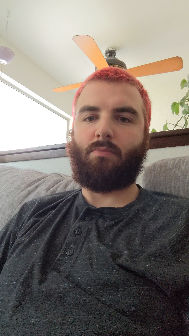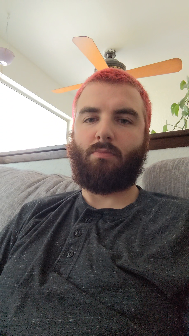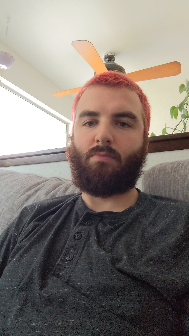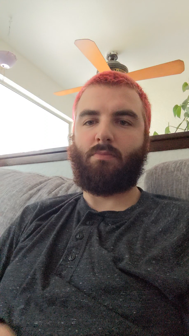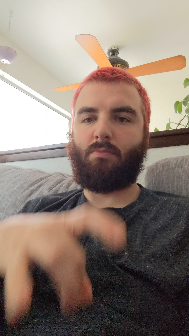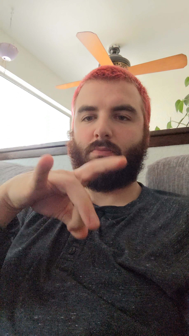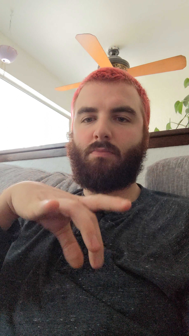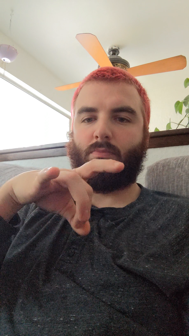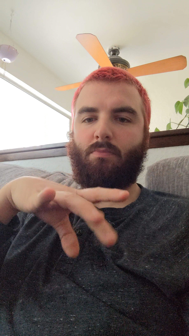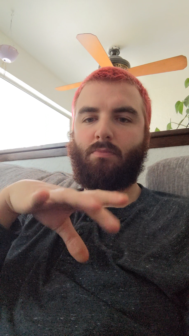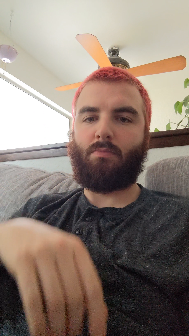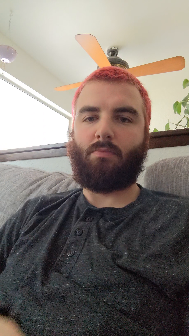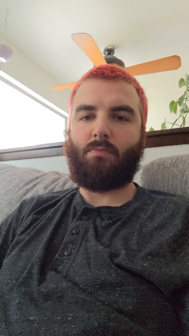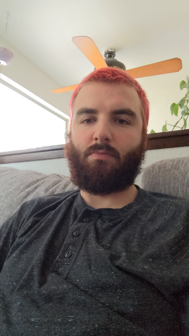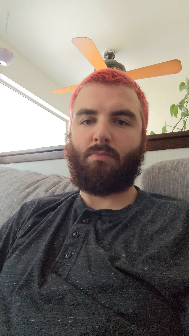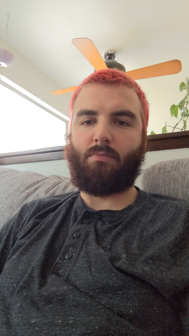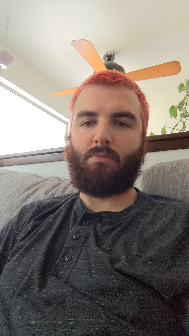pumpkin